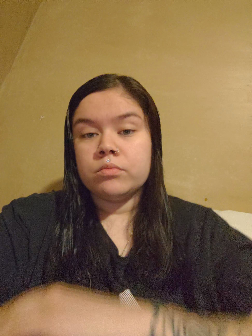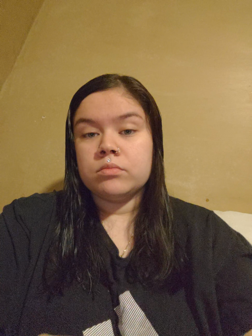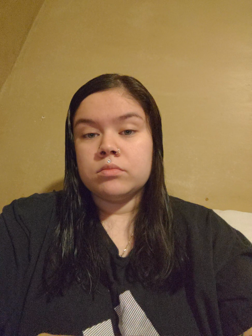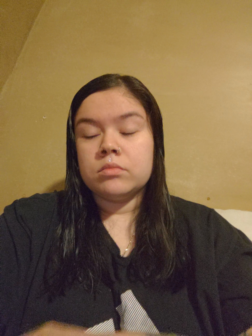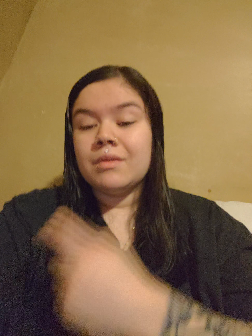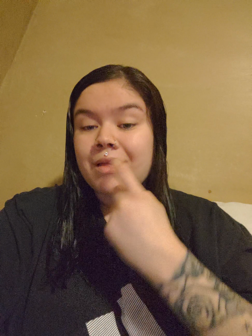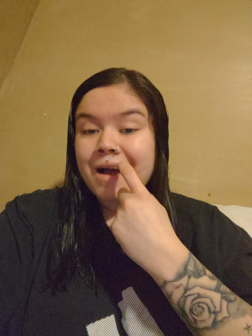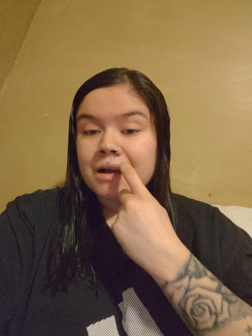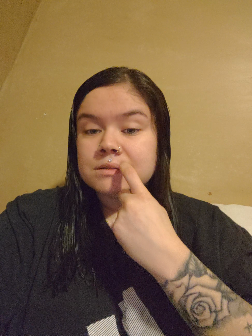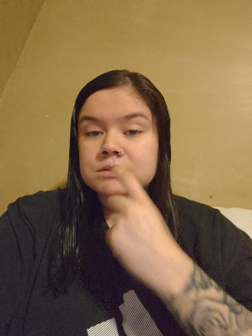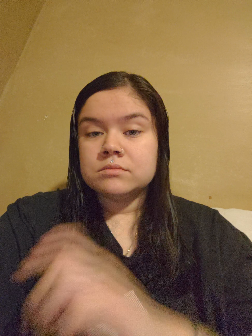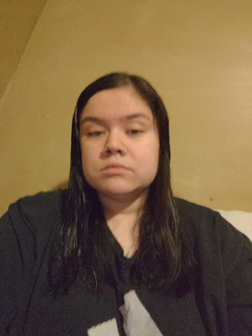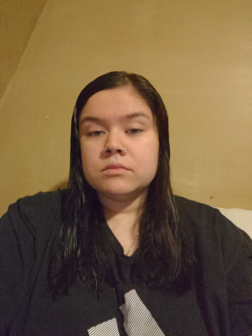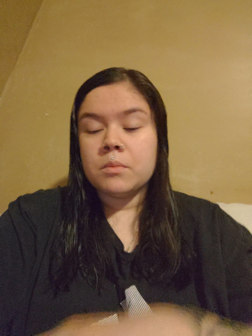window